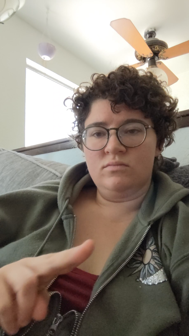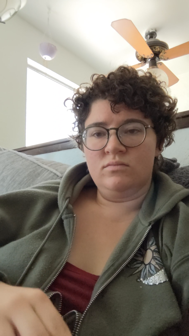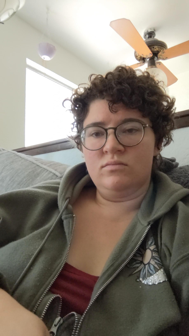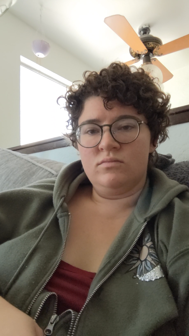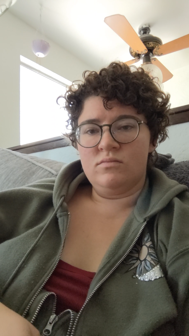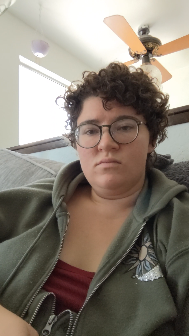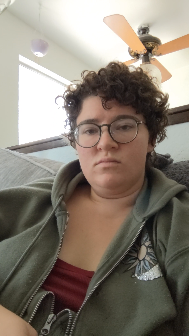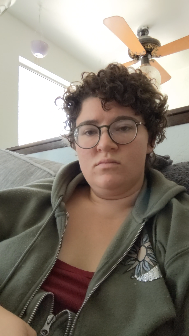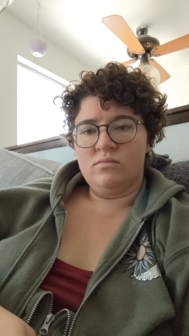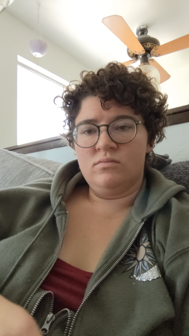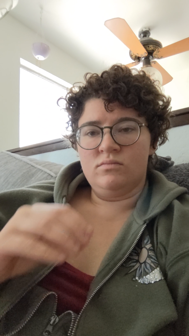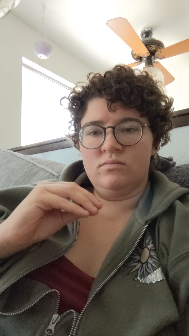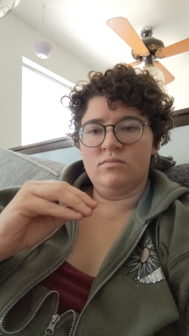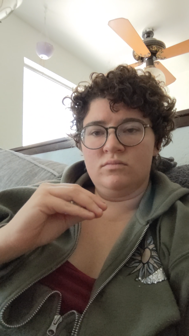fix